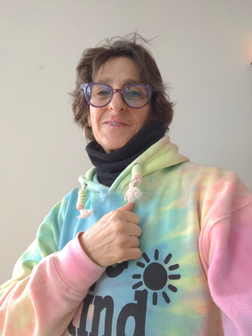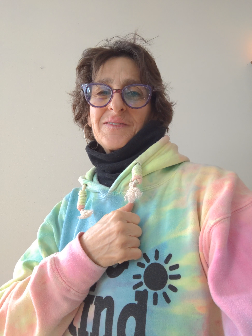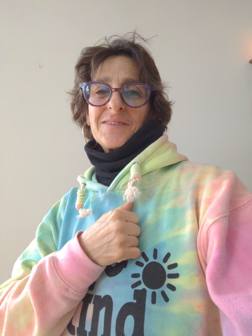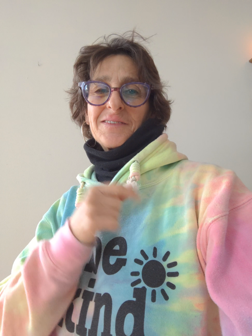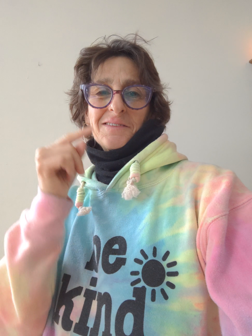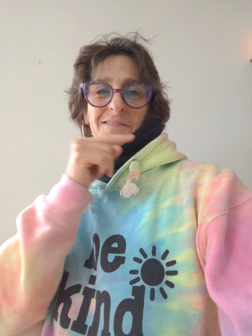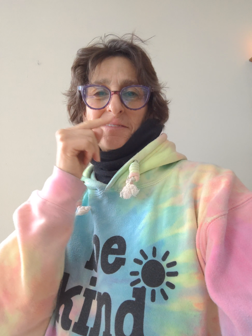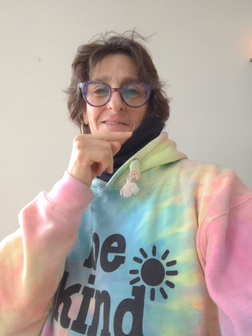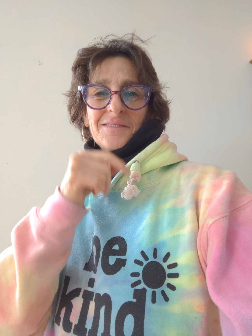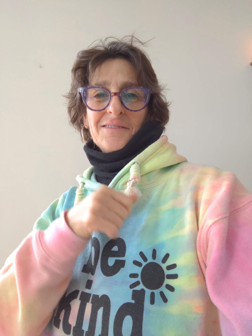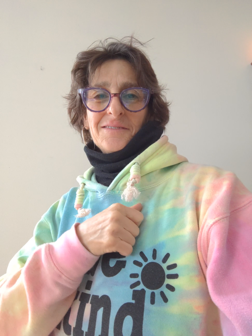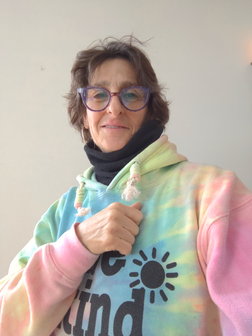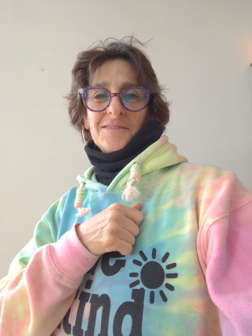toothbrush